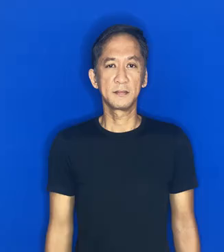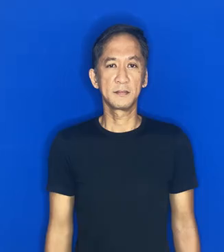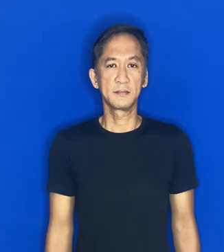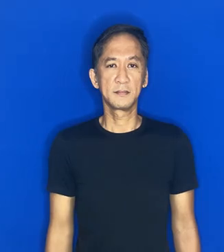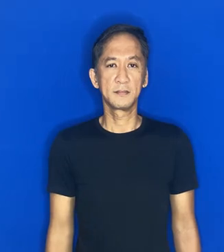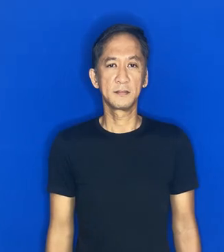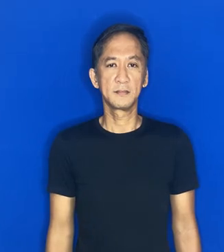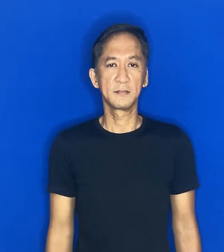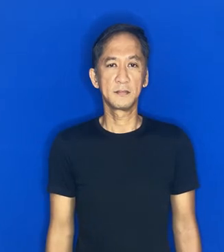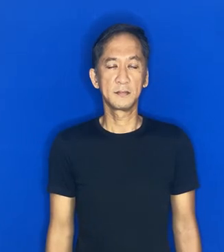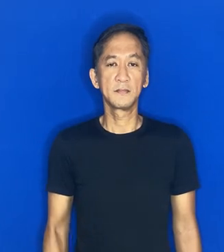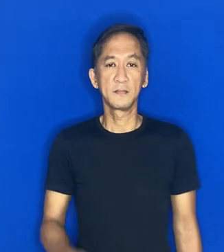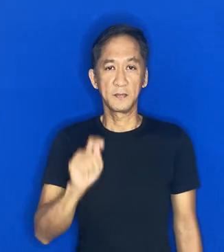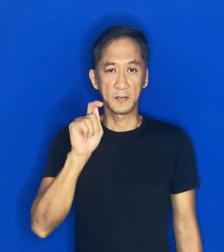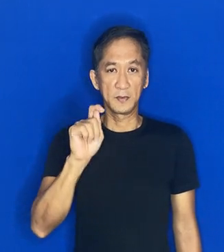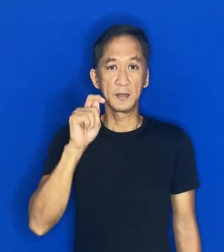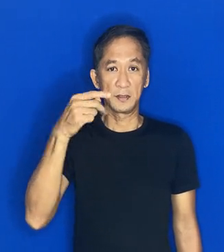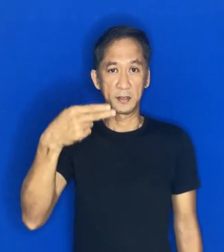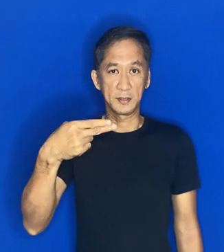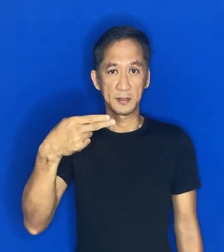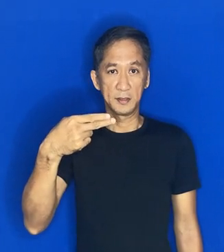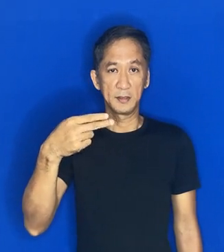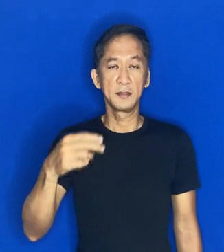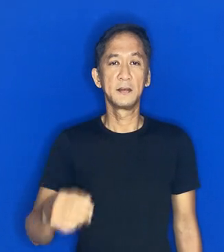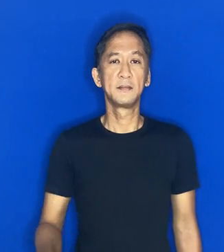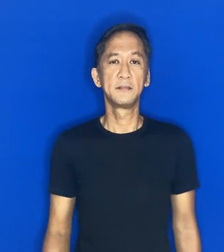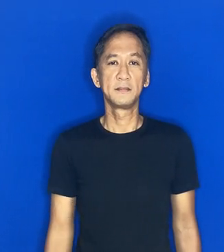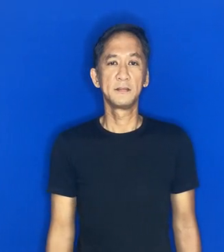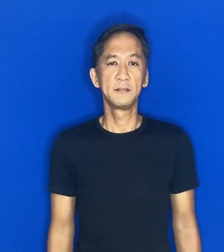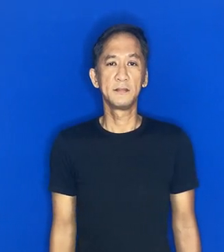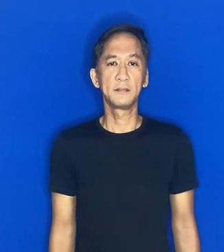thursday